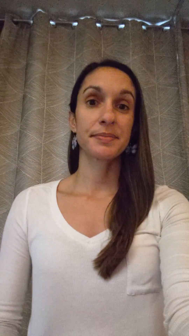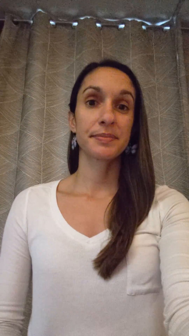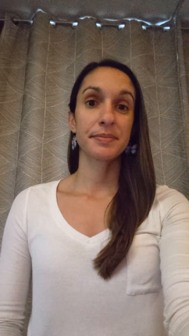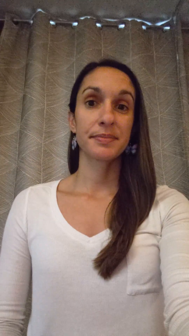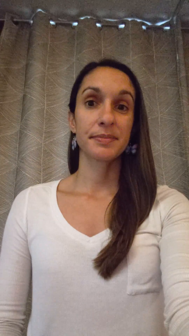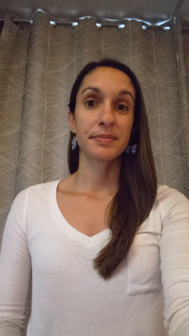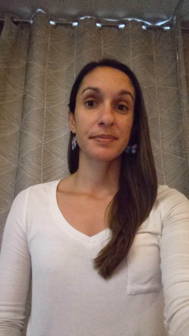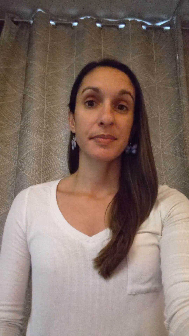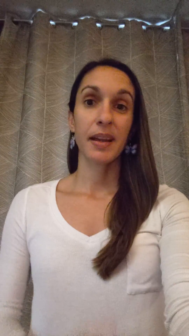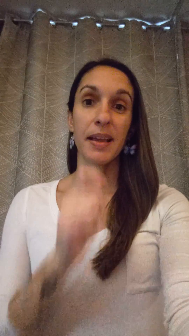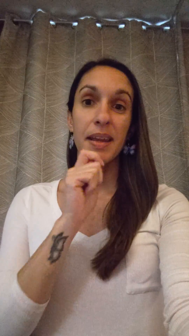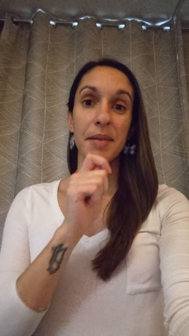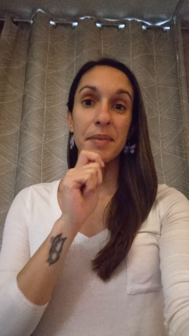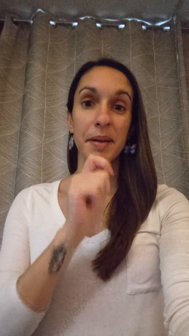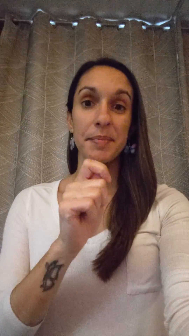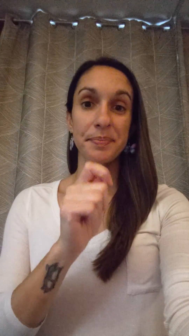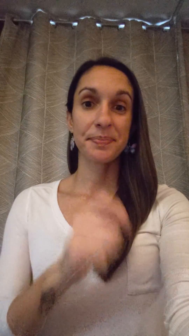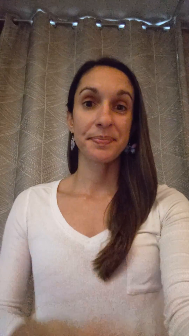popsicle